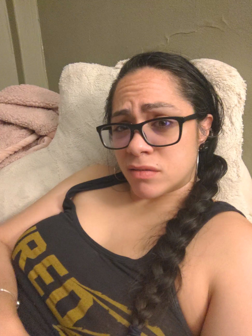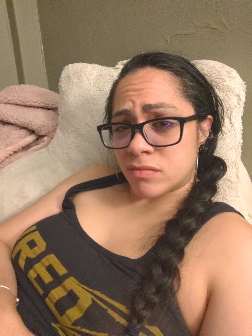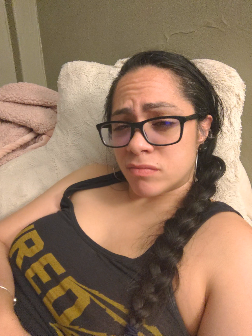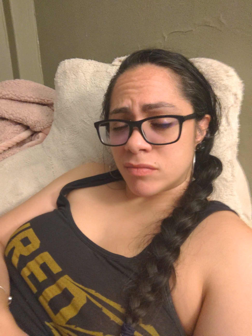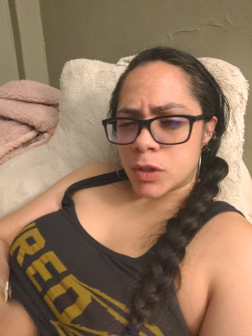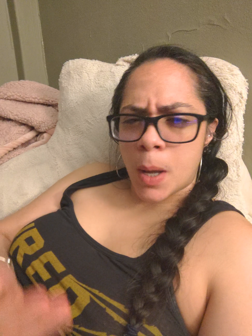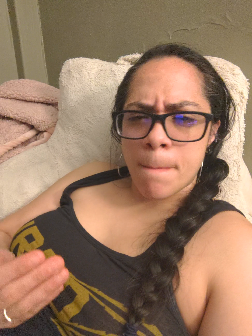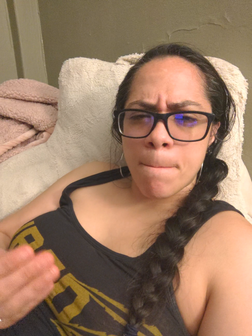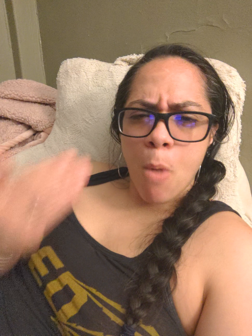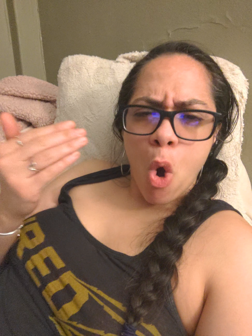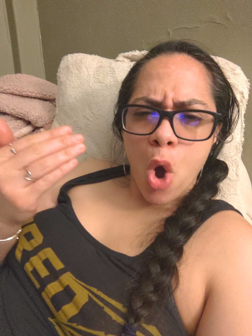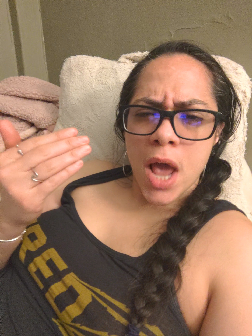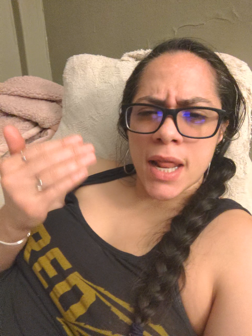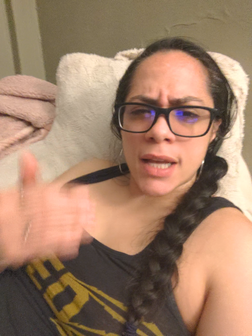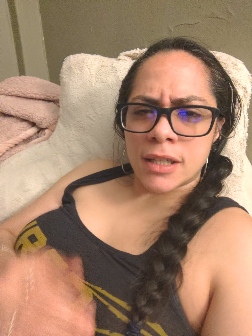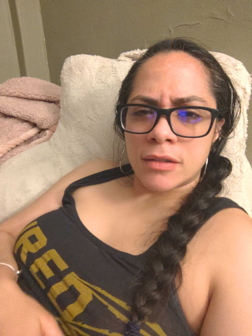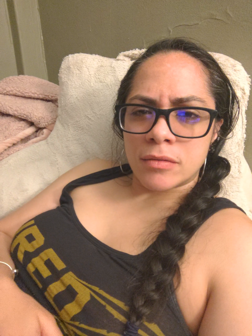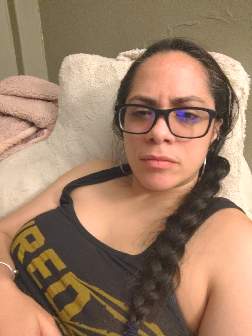morning